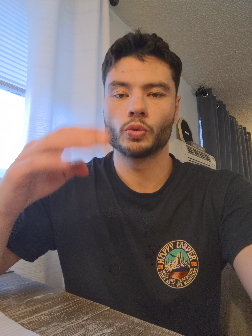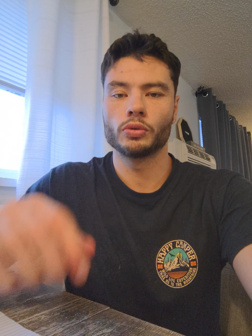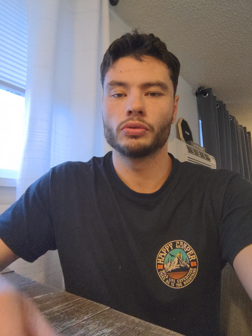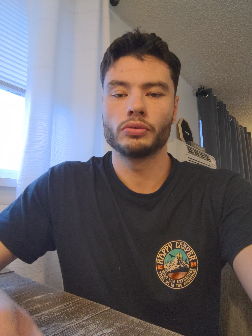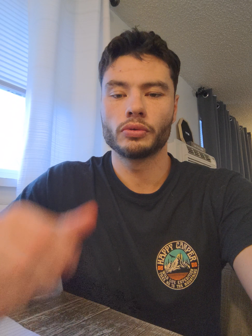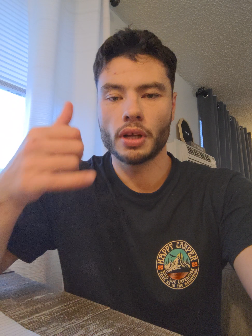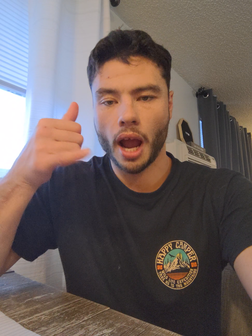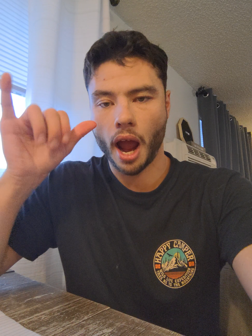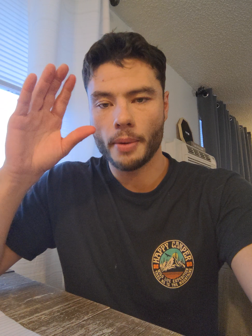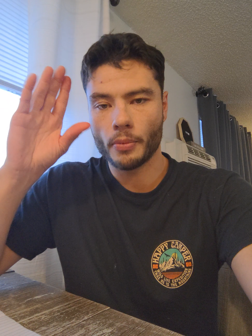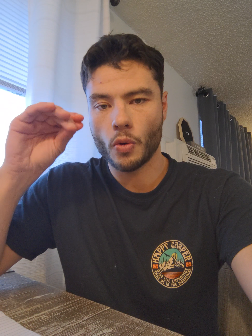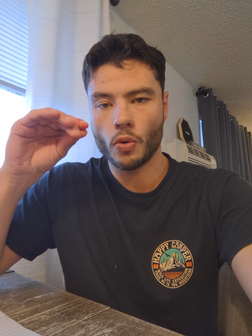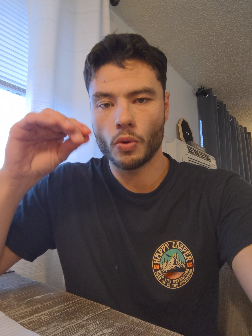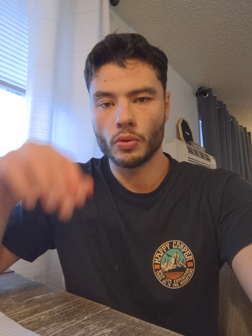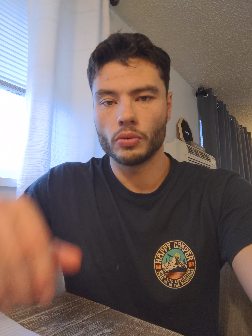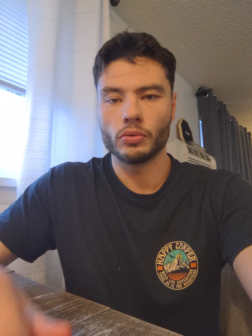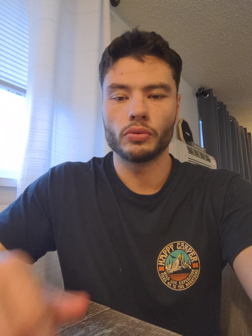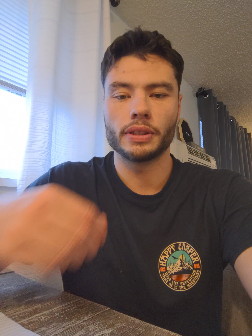cowboy